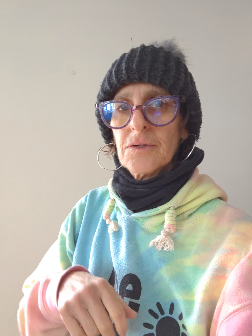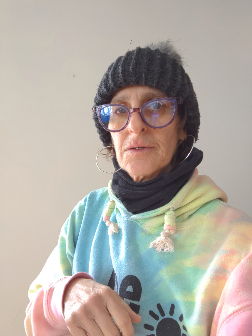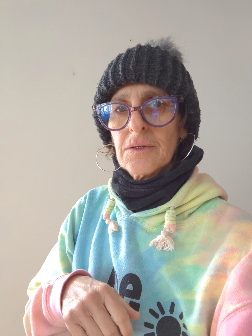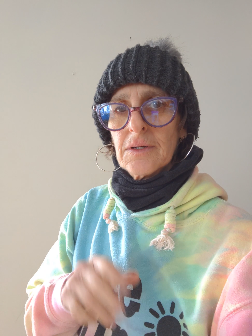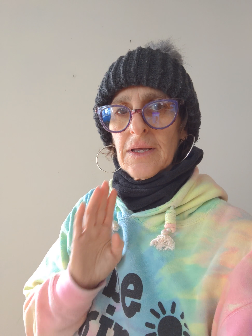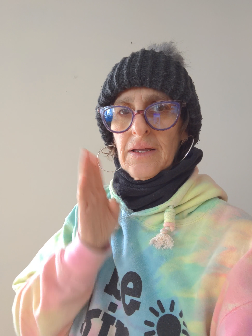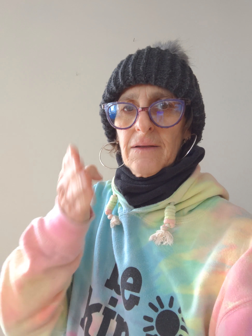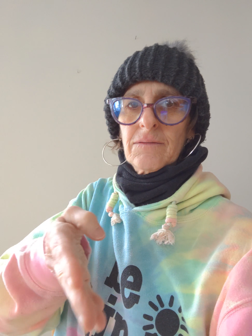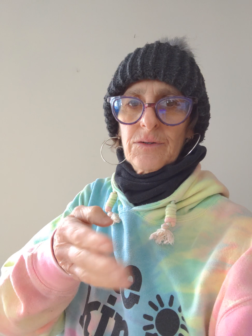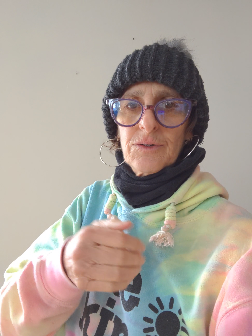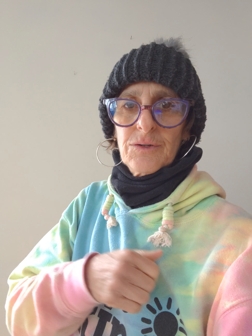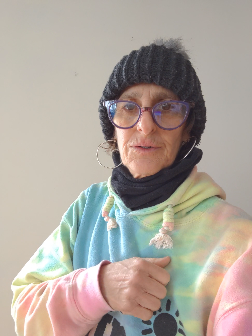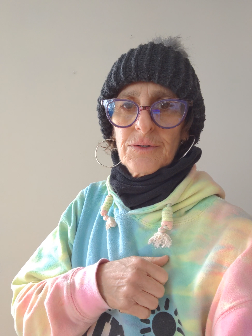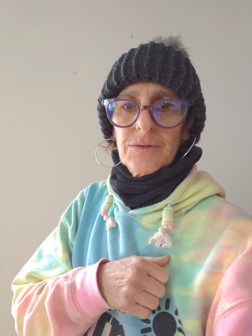after